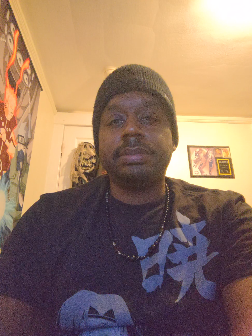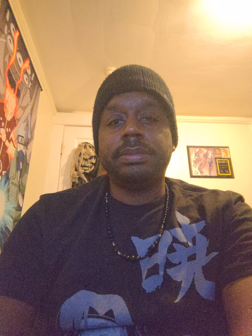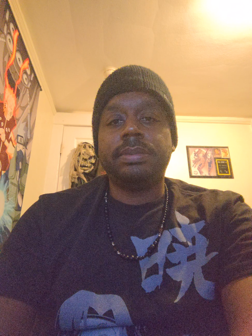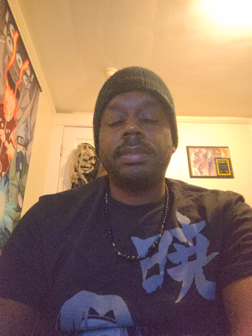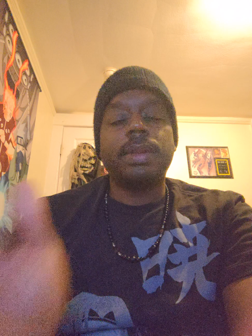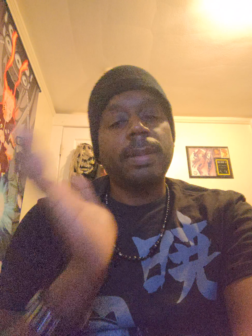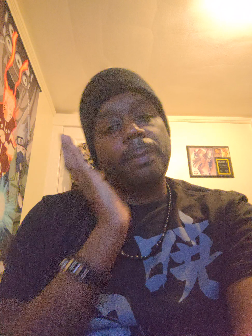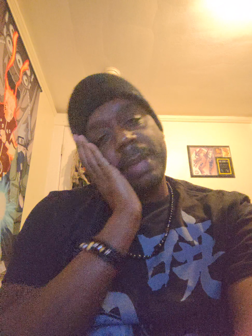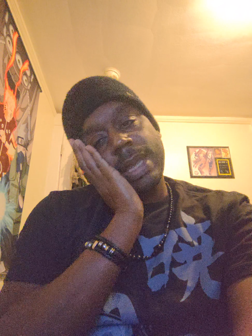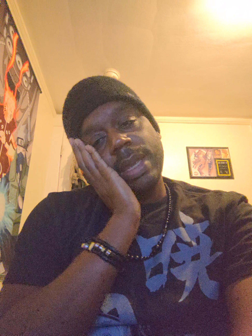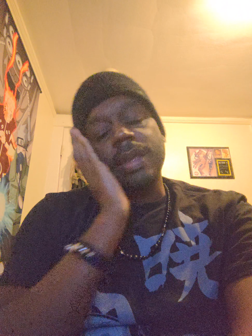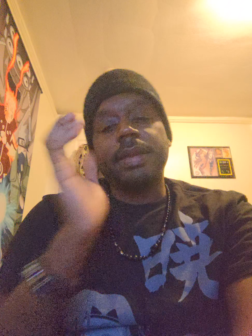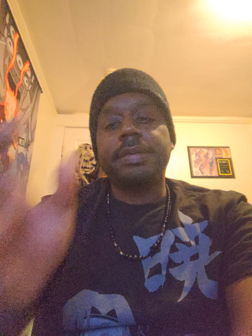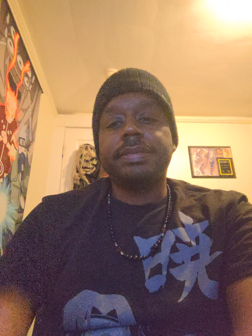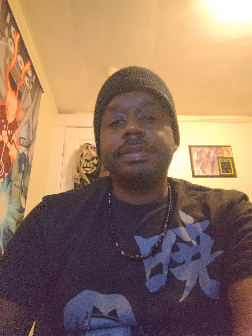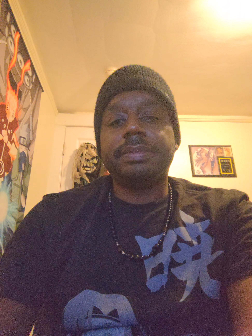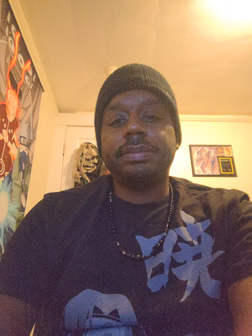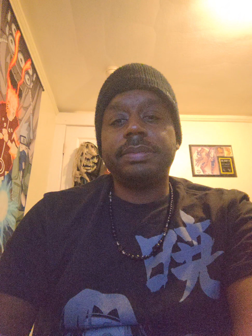bed